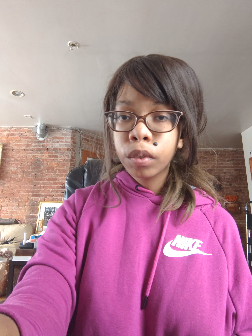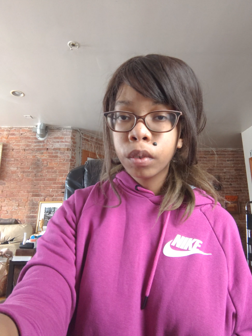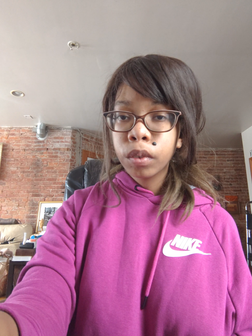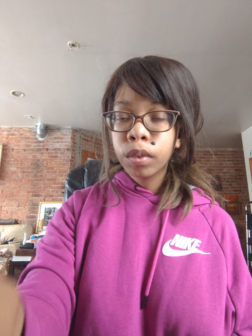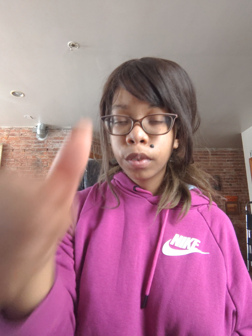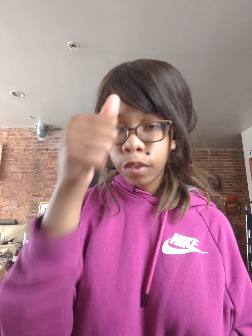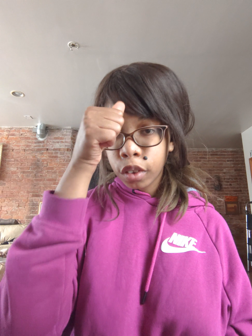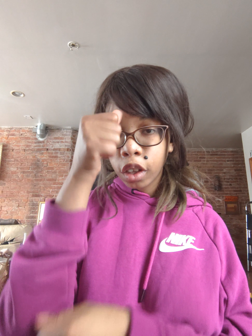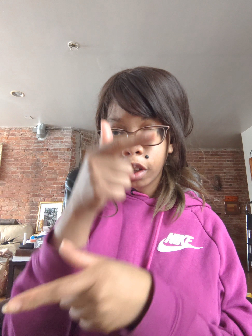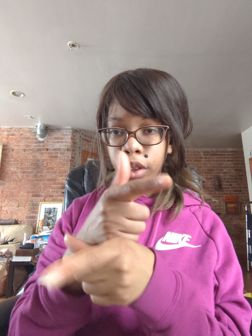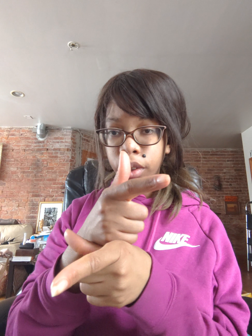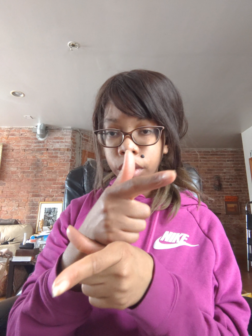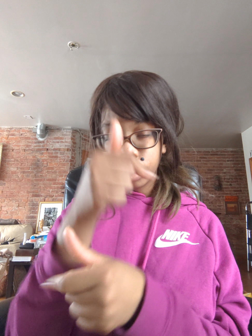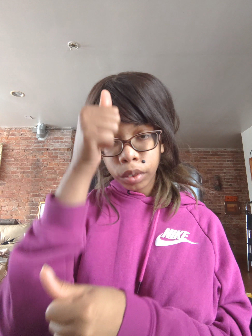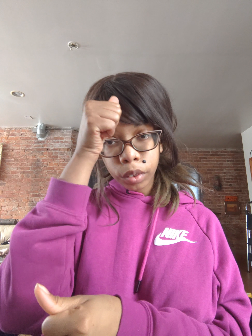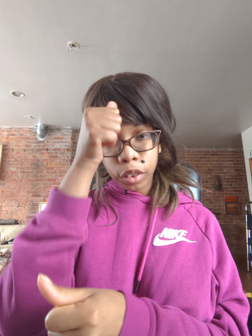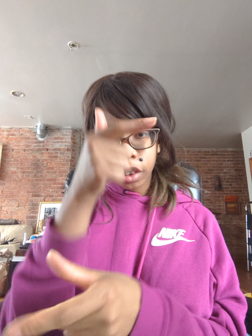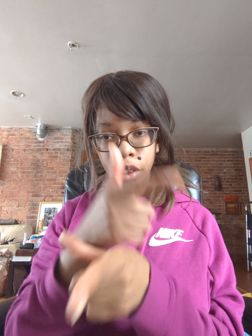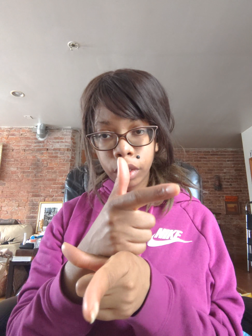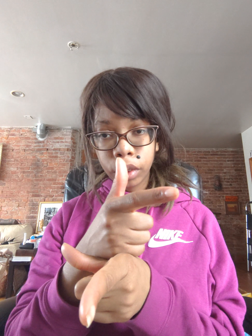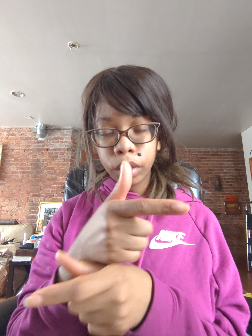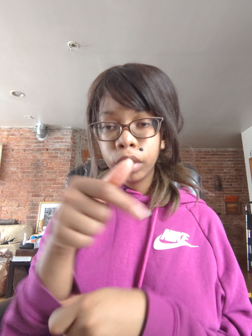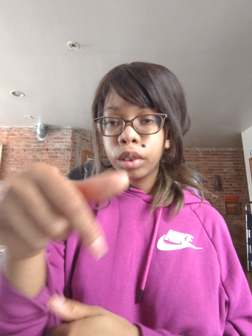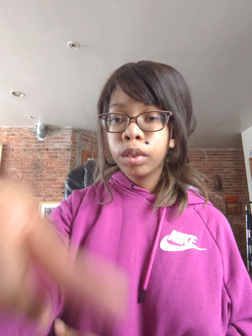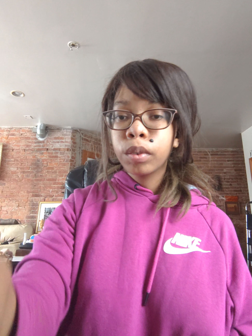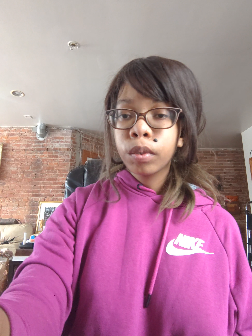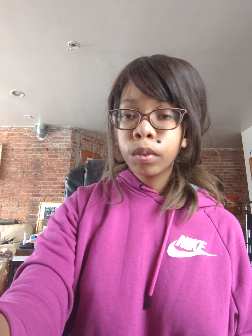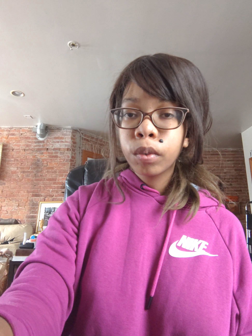brother